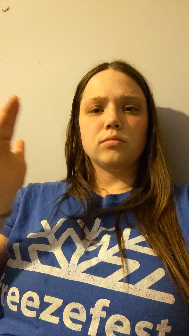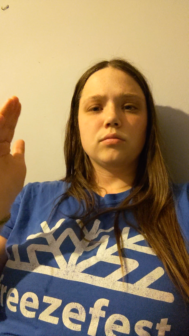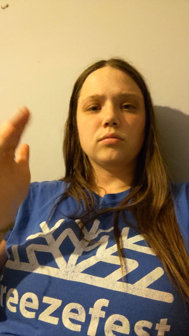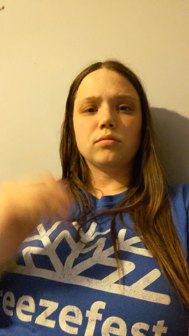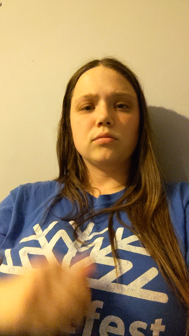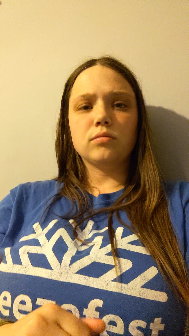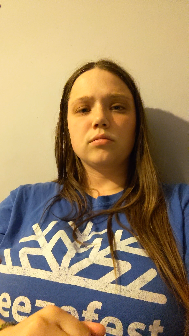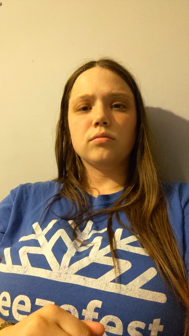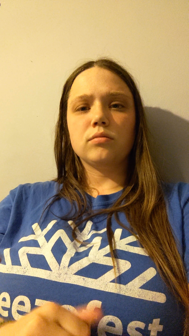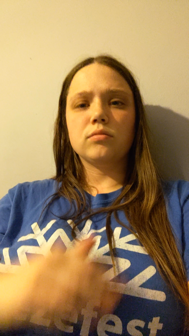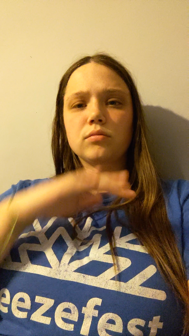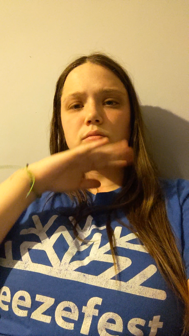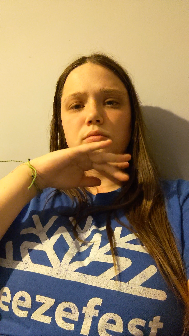naughty